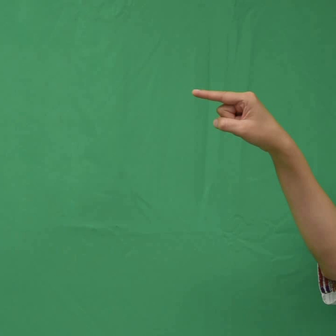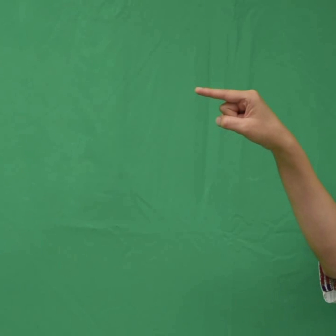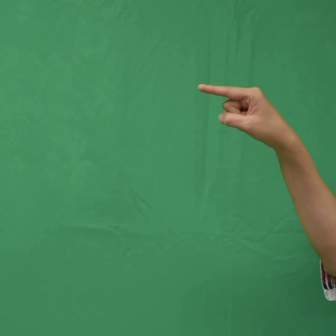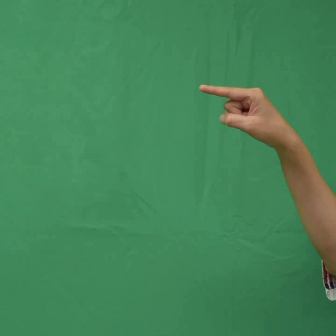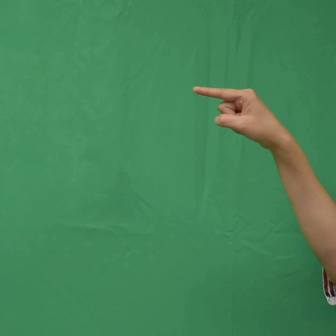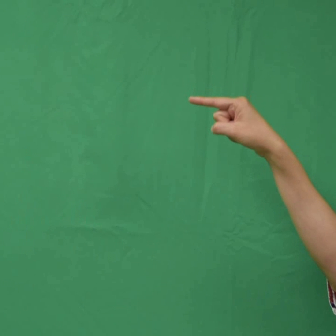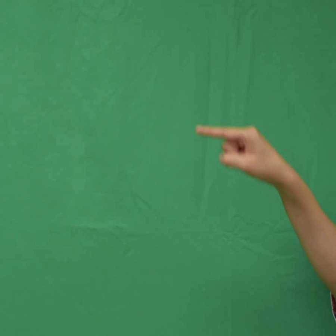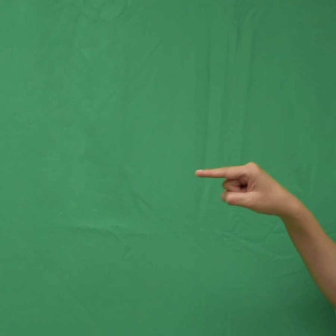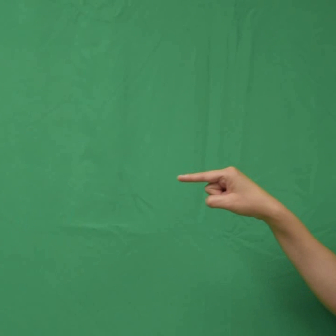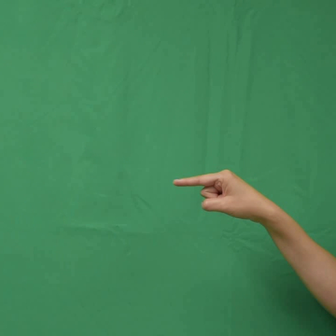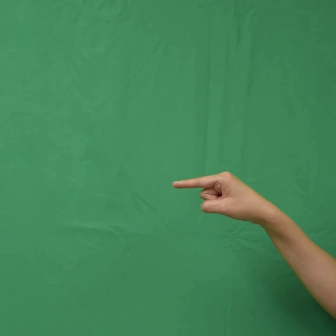Z